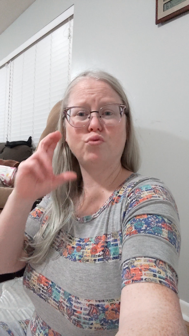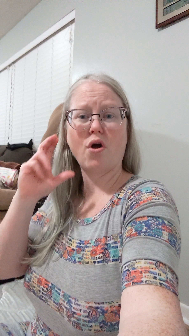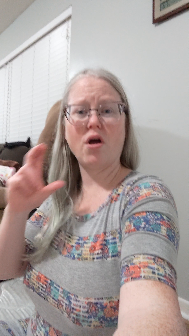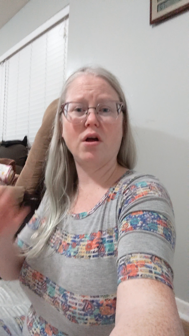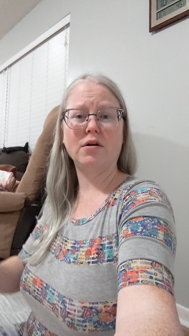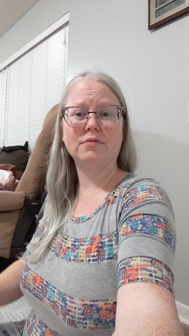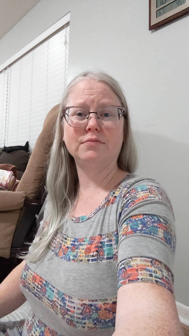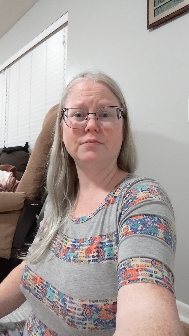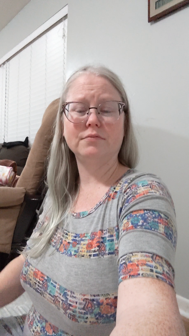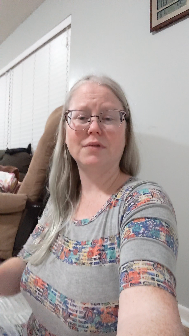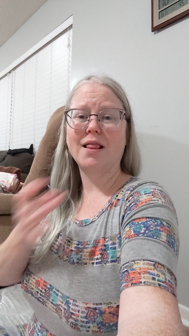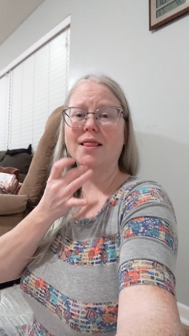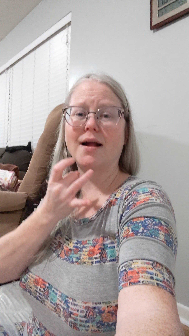light bulb